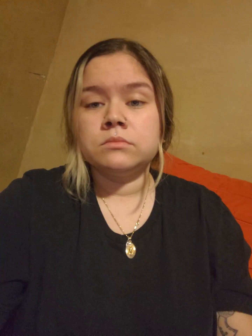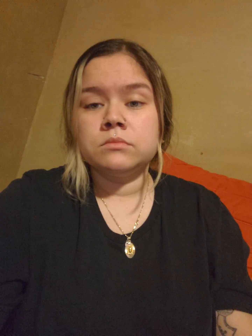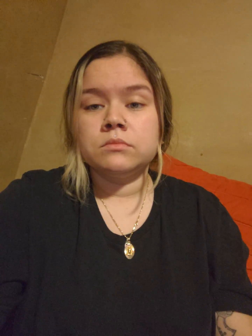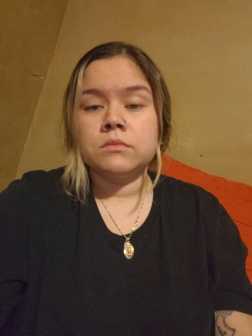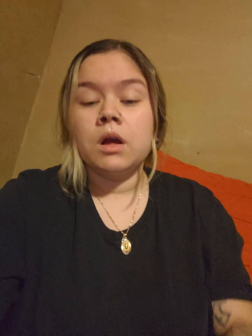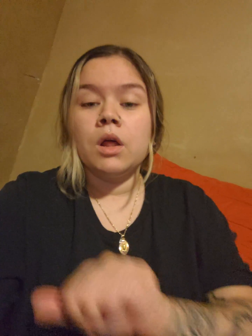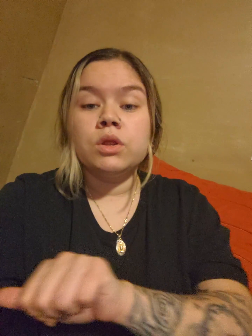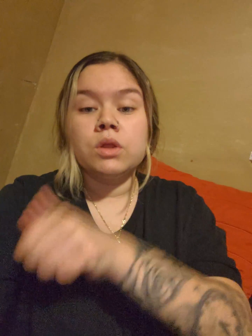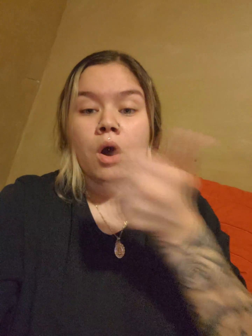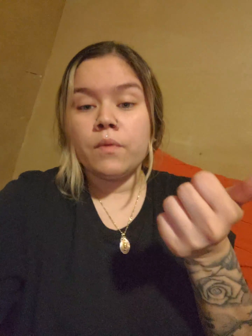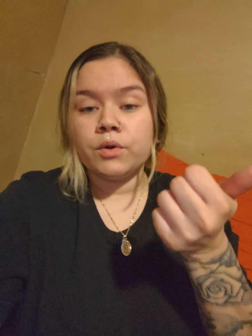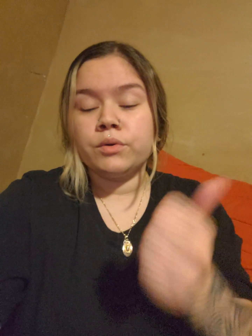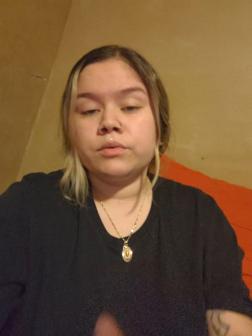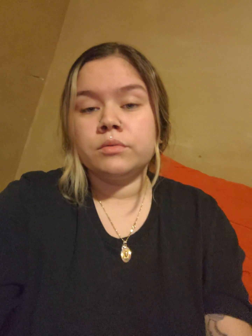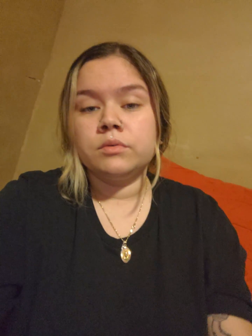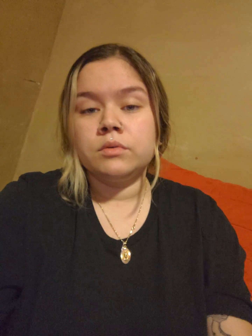other